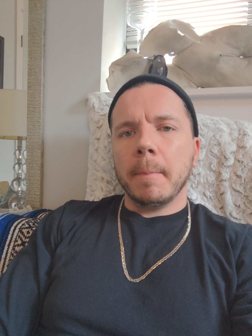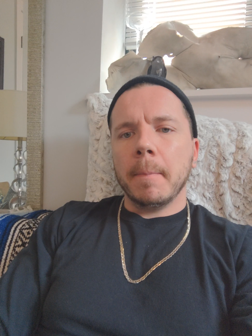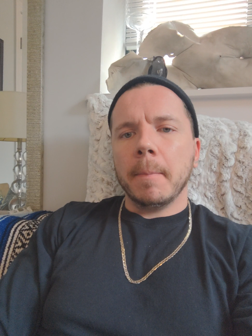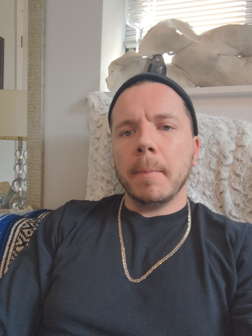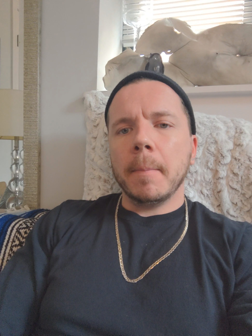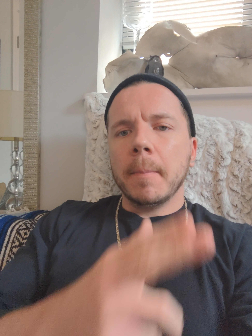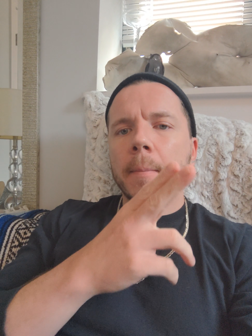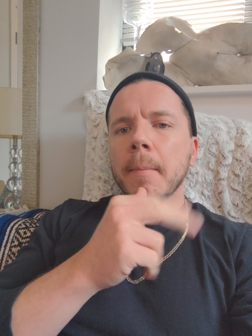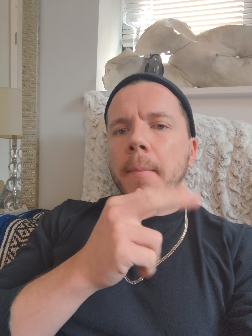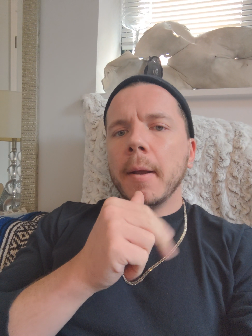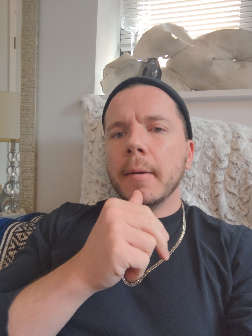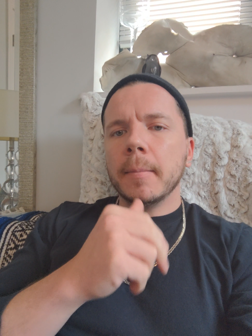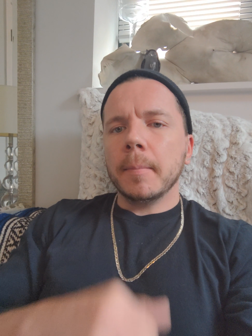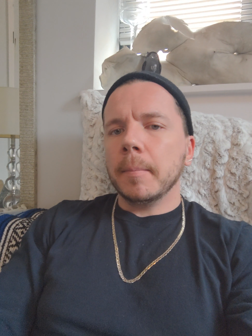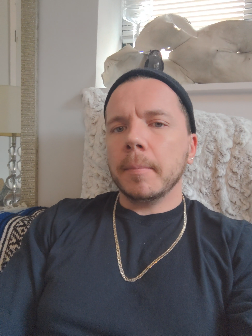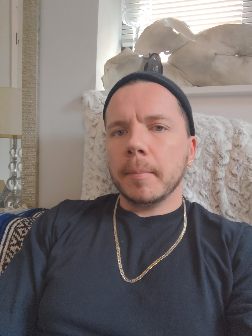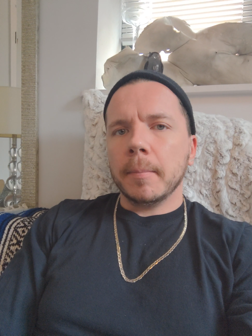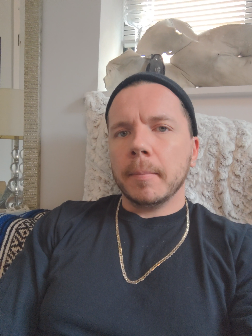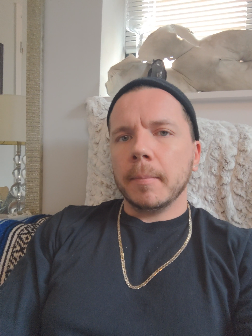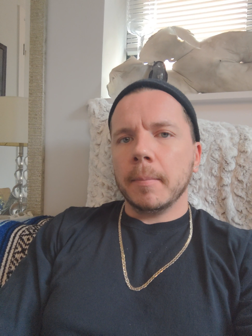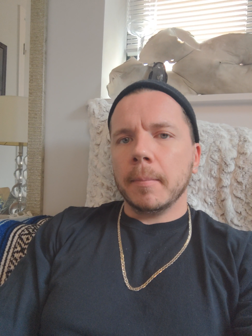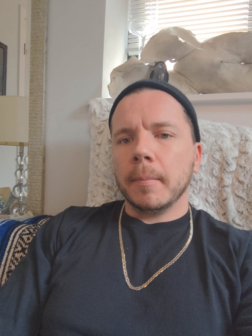hen